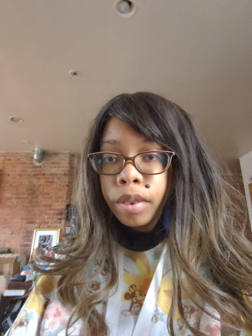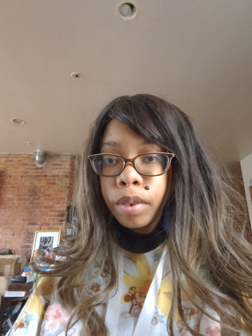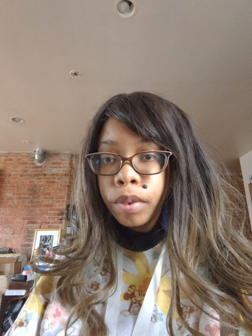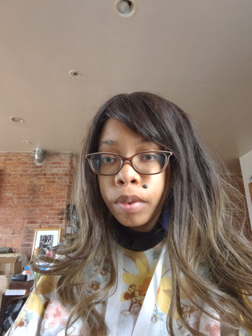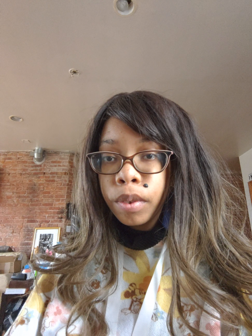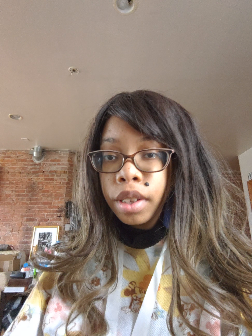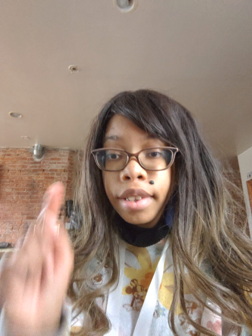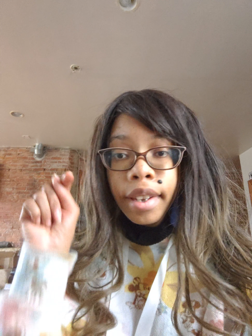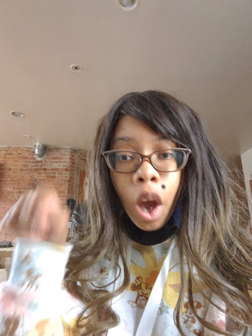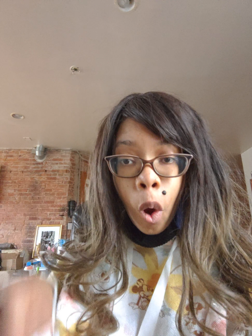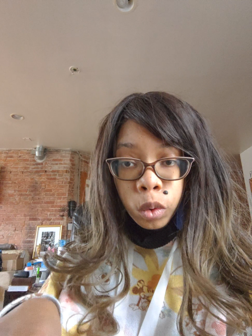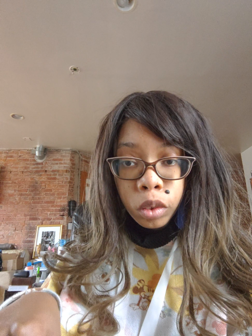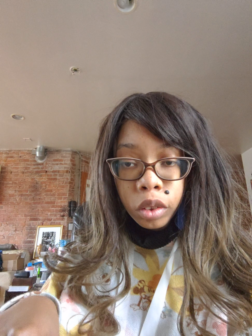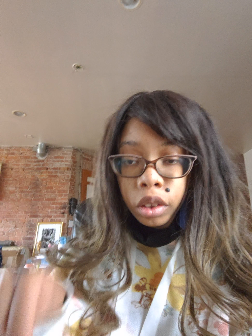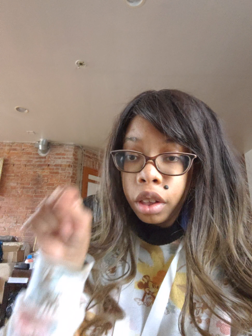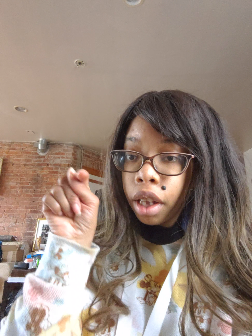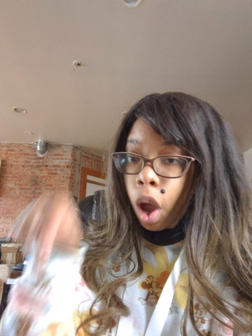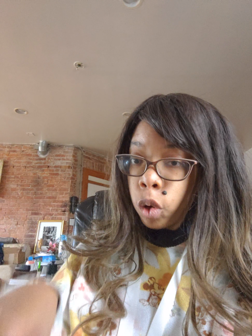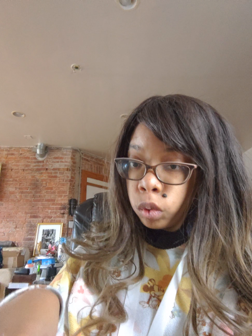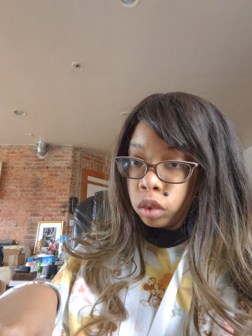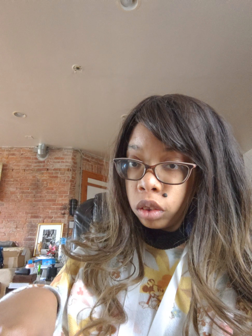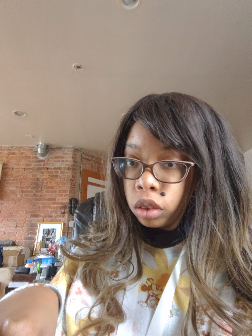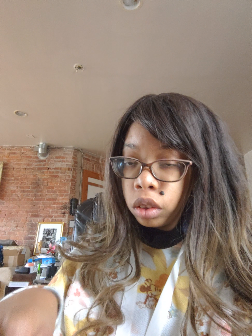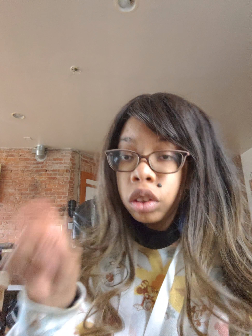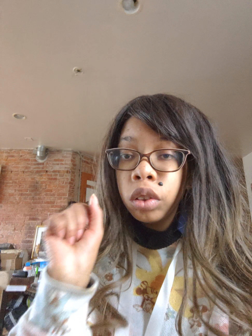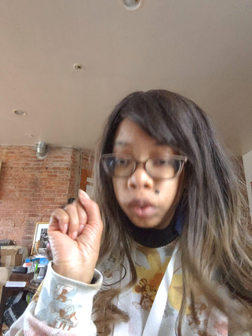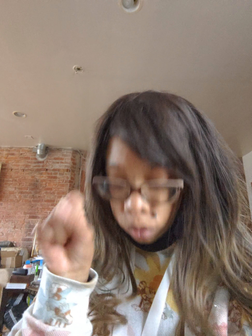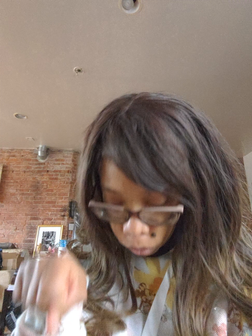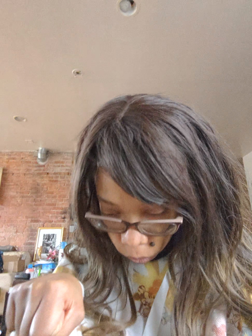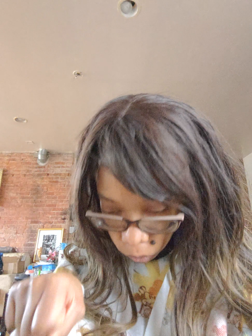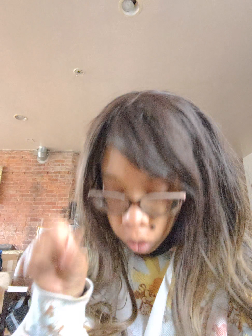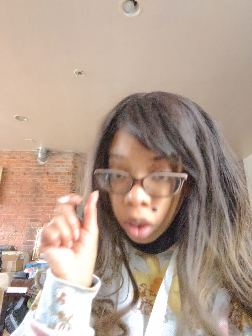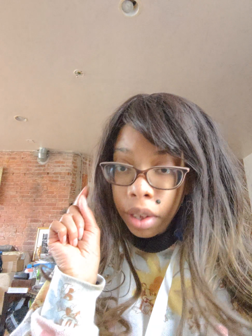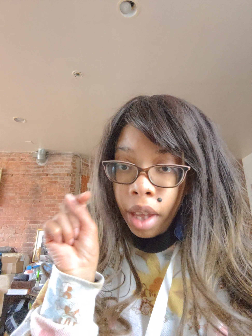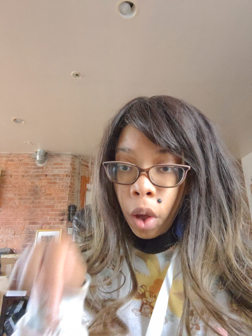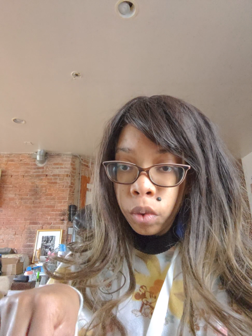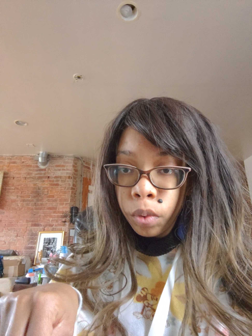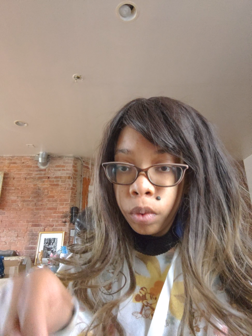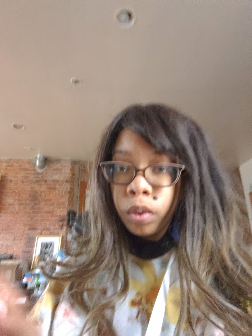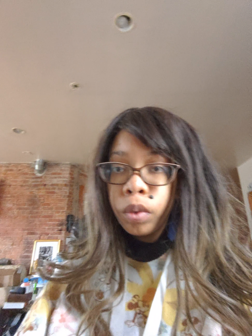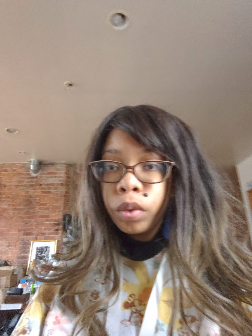down